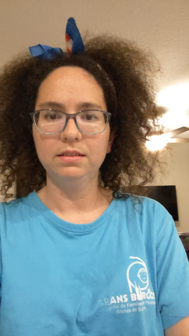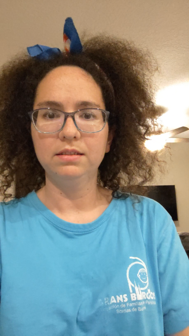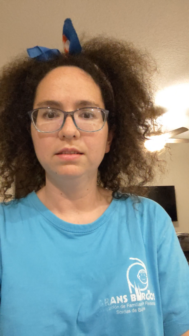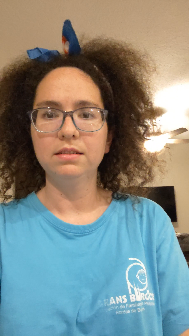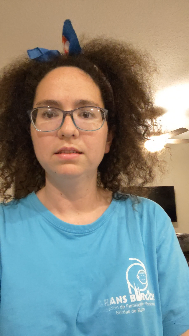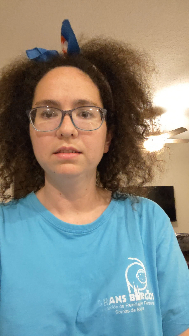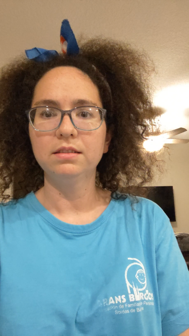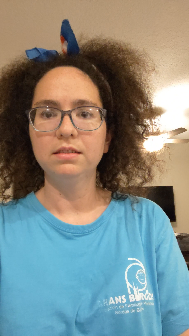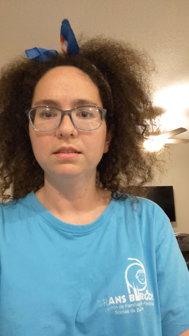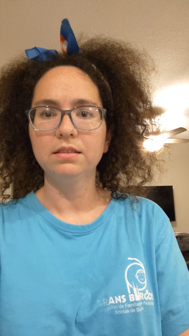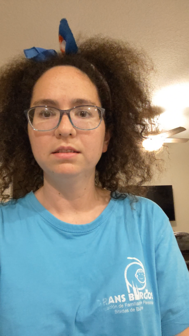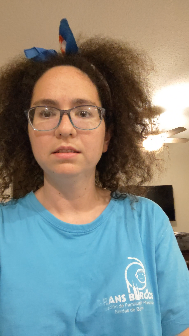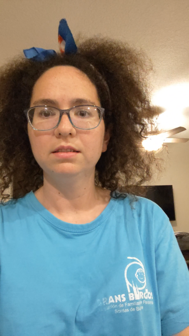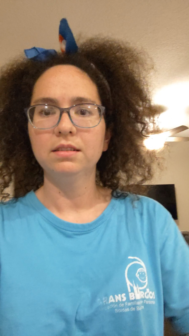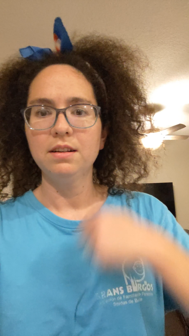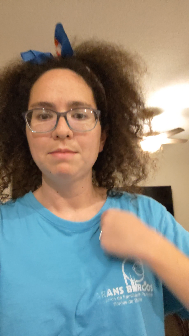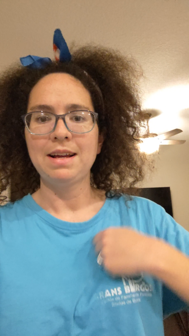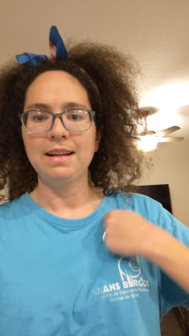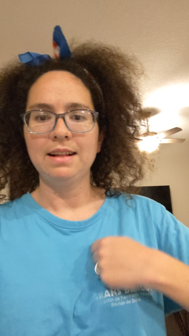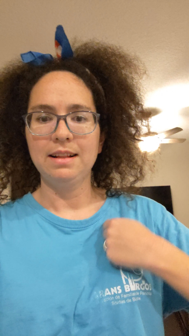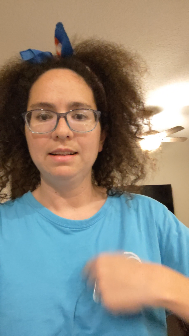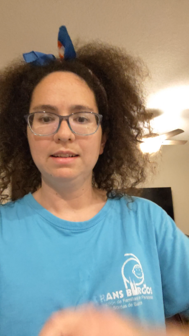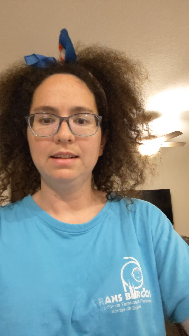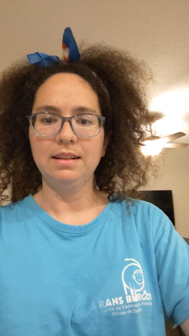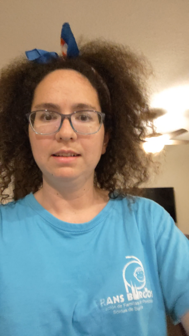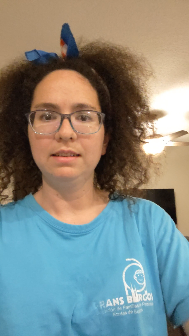bathtub